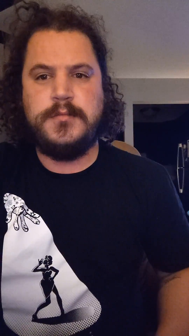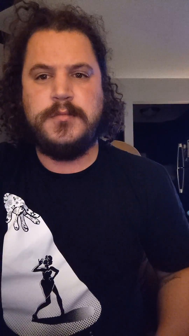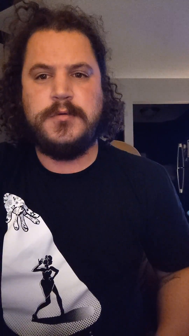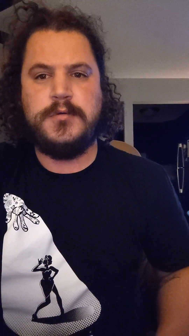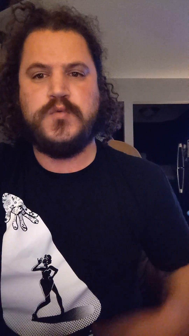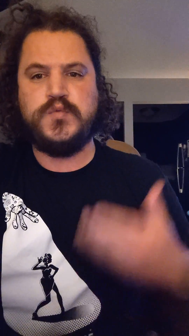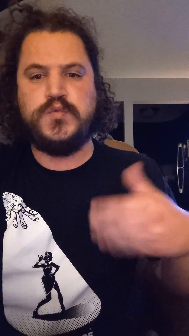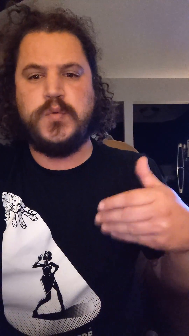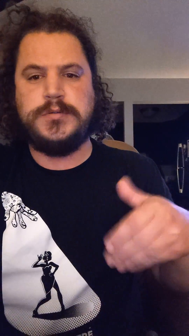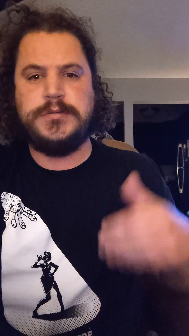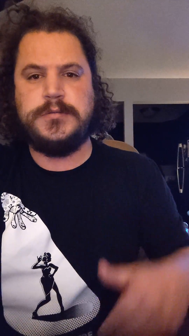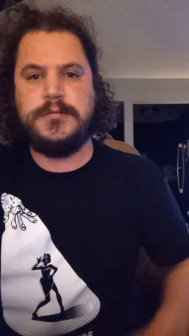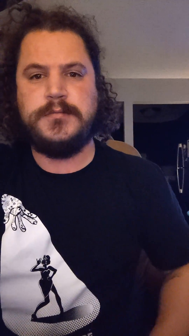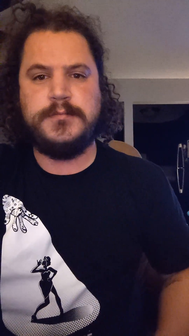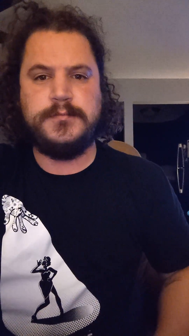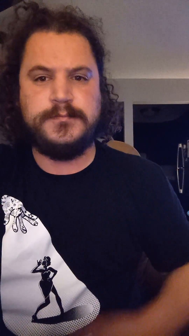shorts